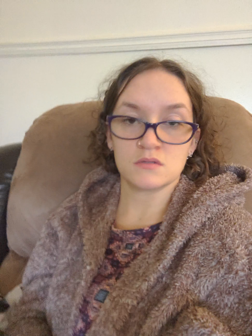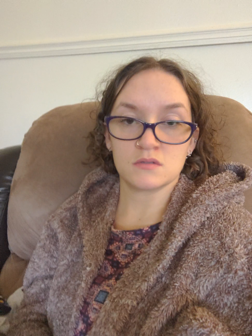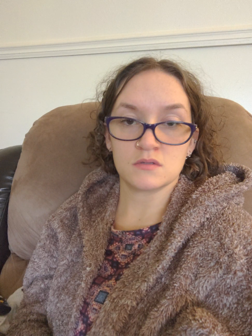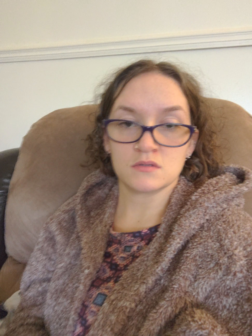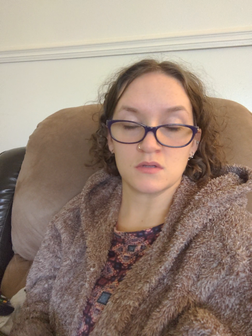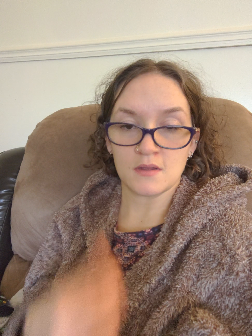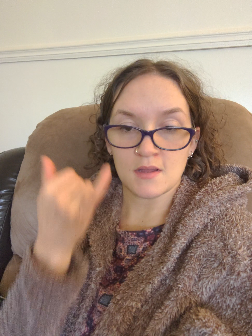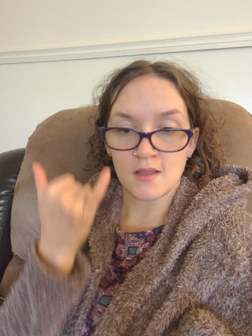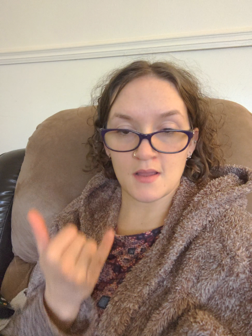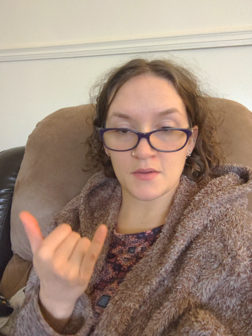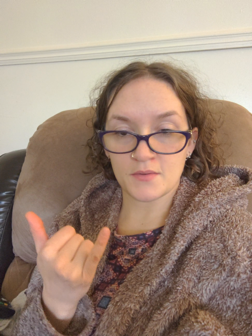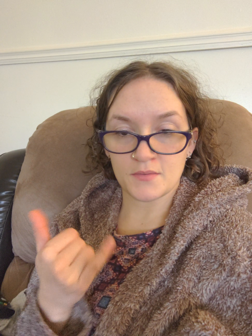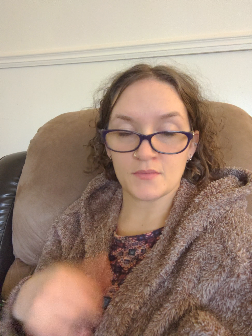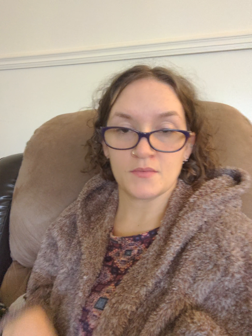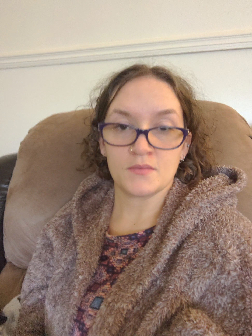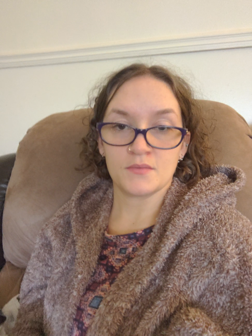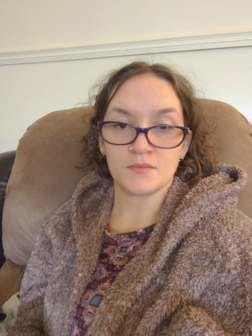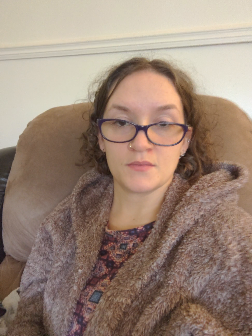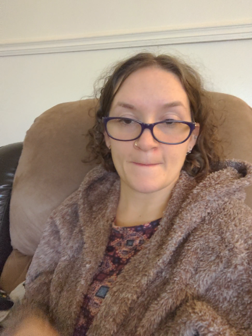now